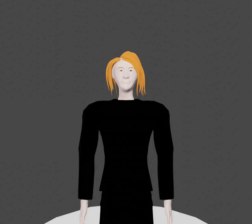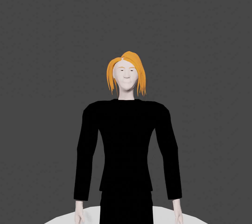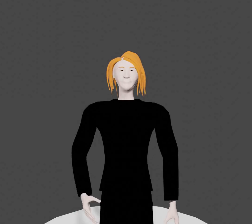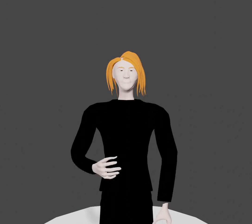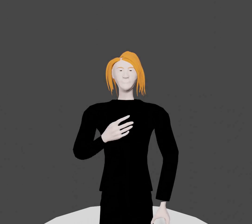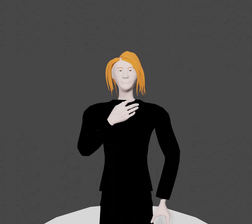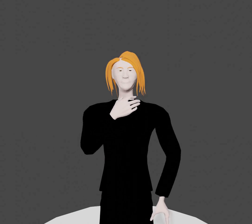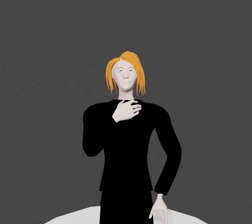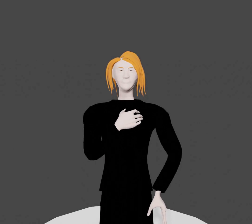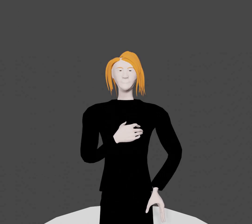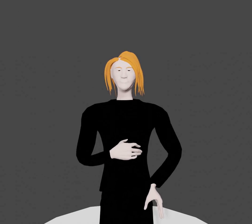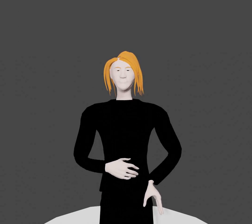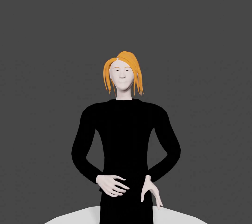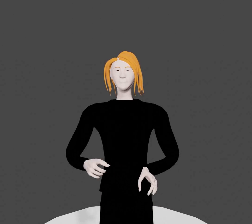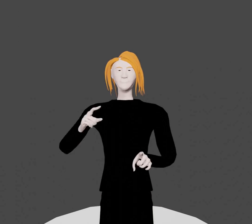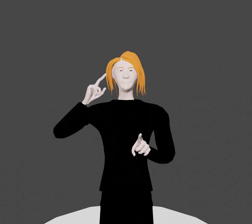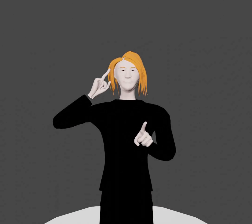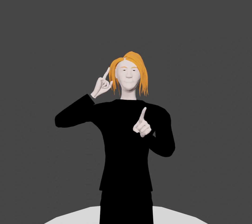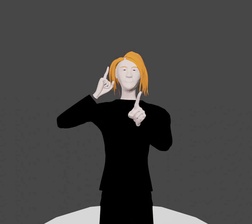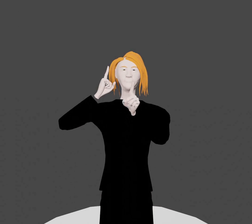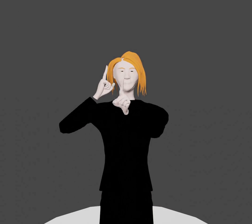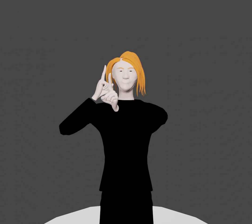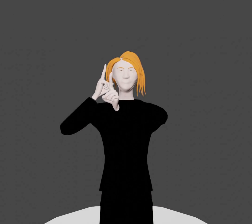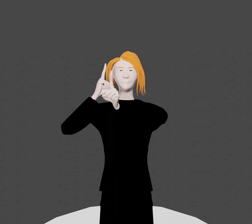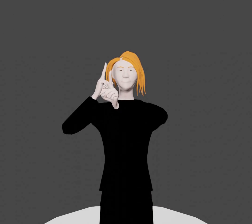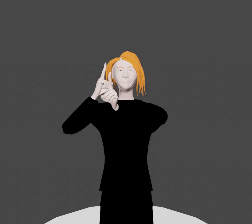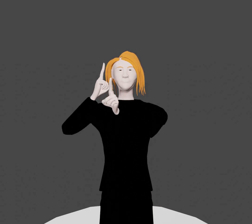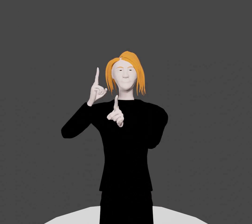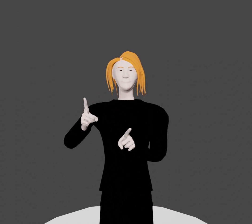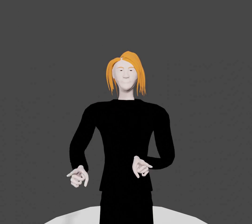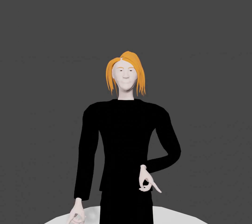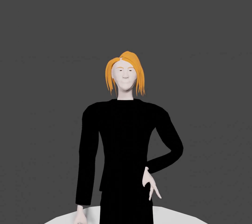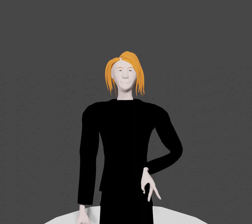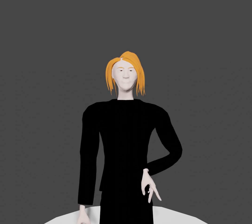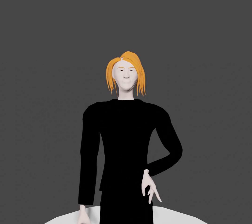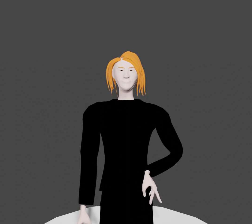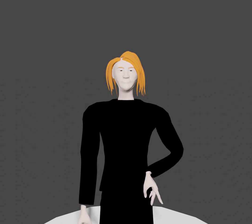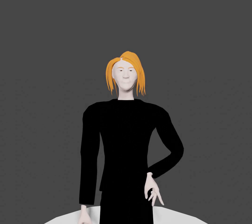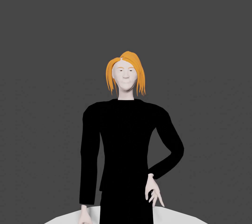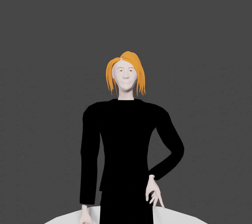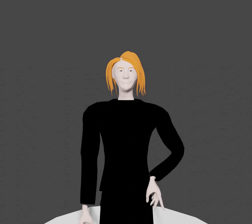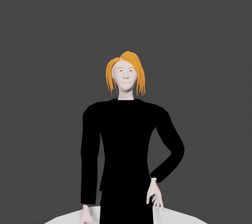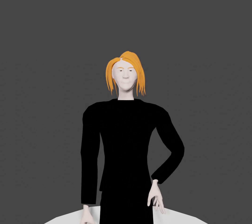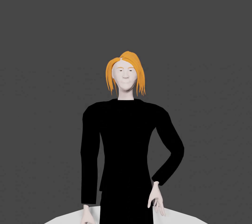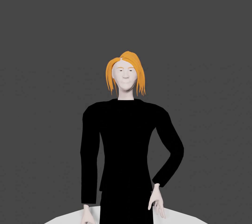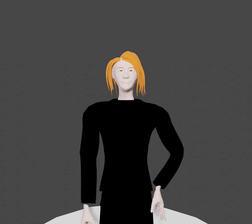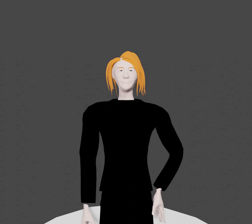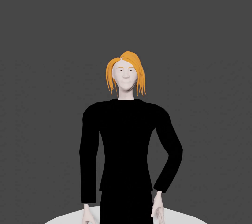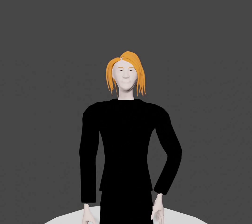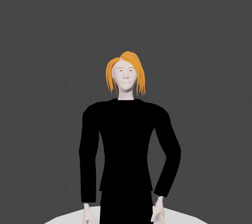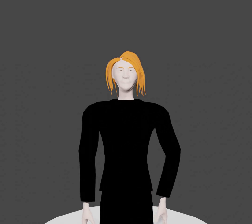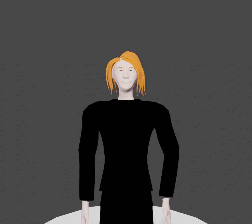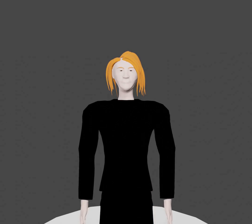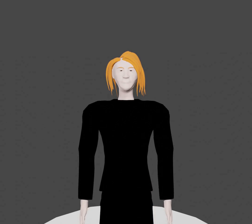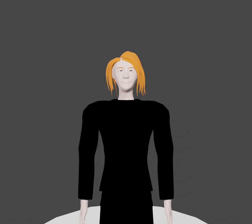Aspire